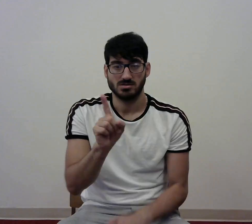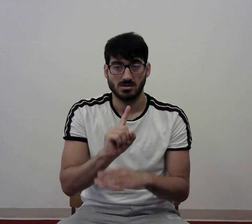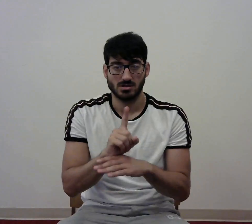qələm